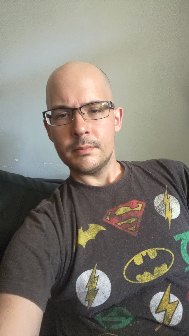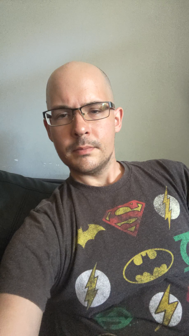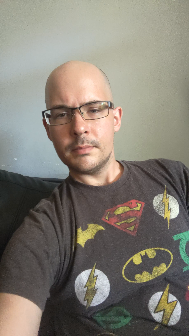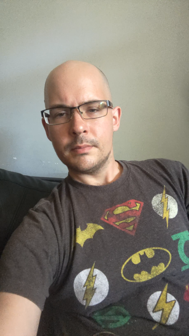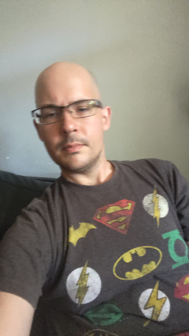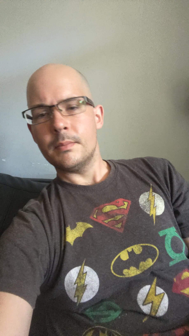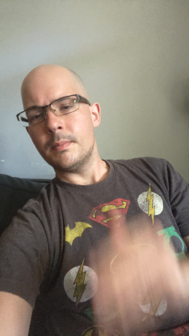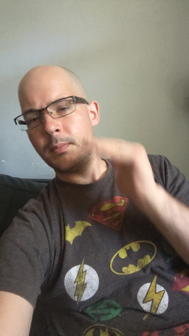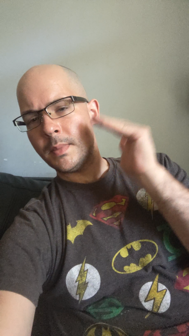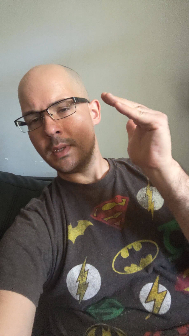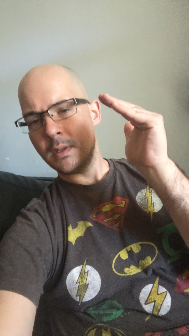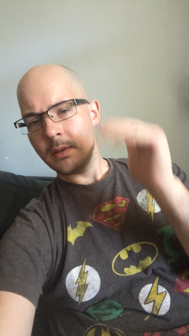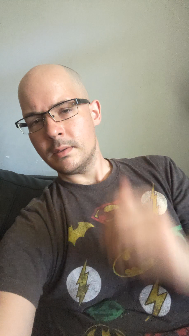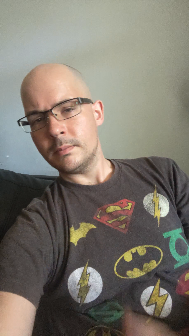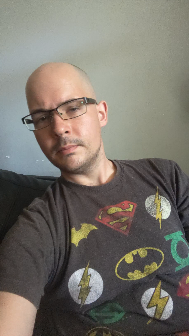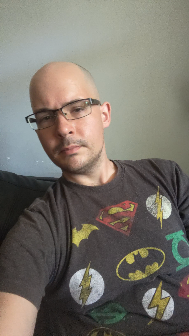big